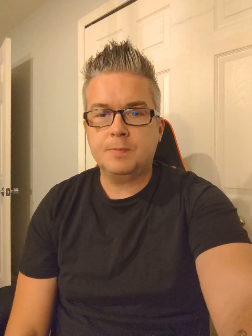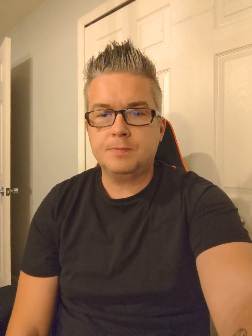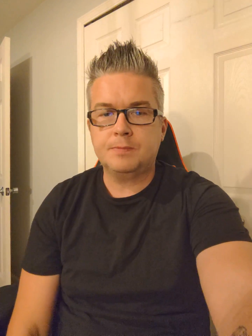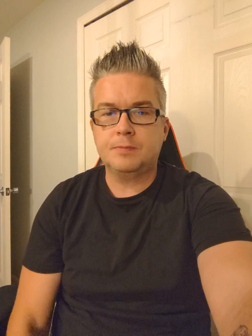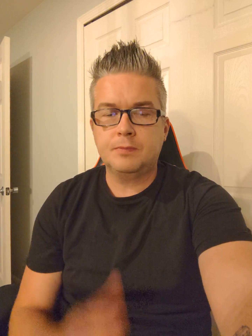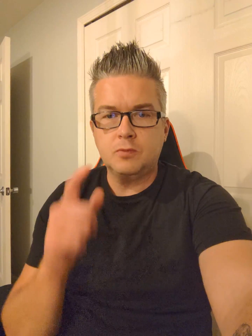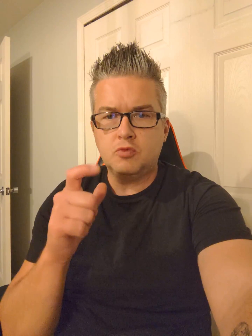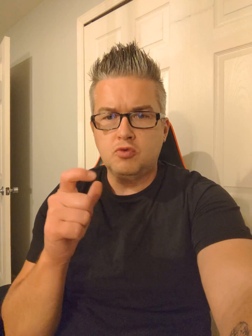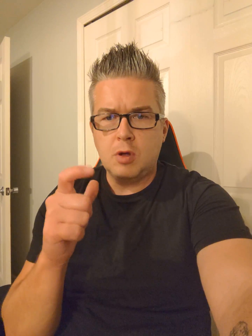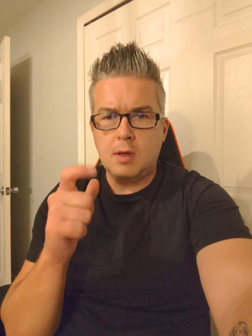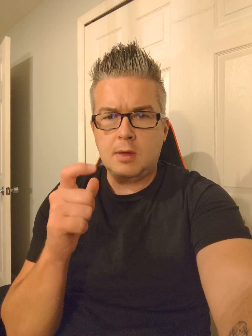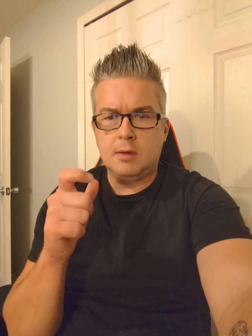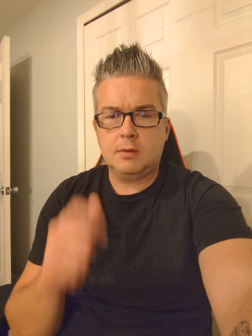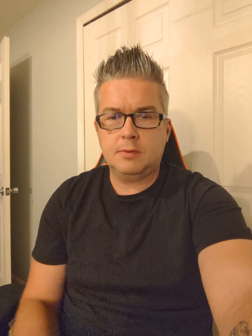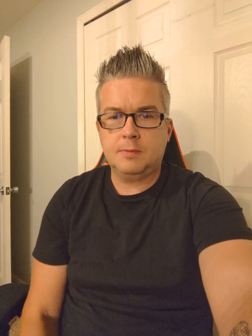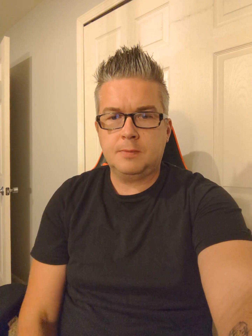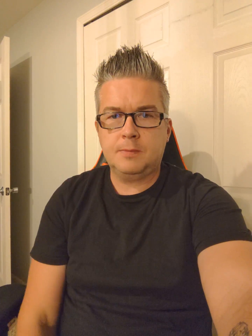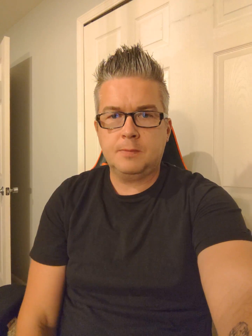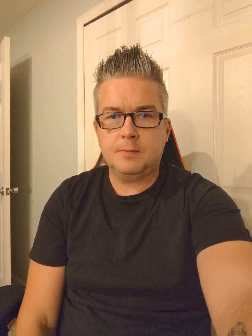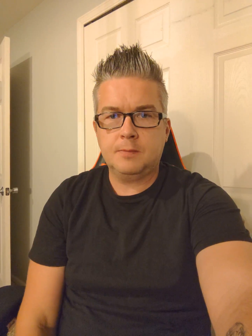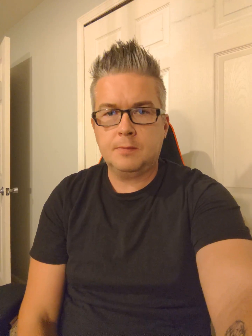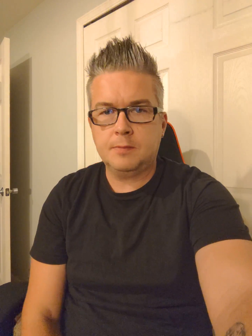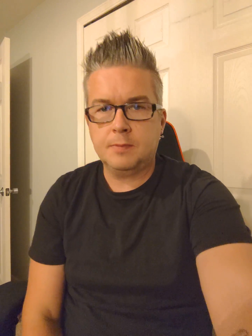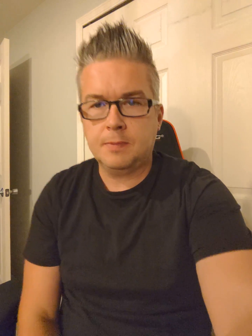run